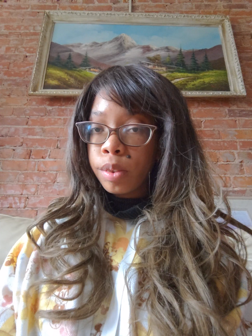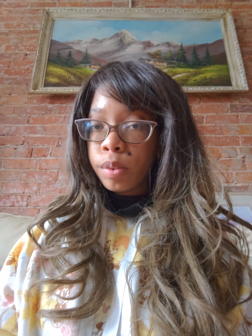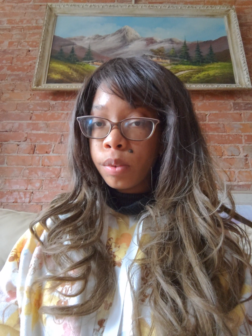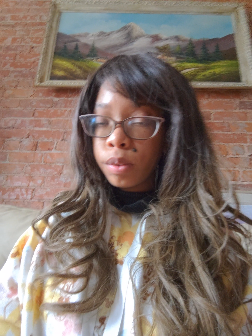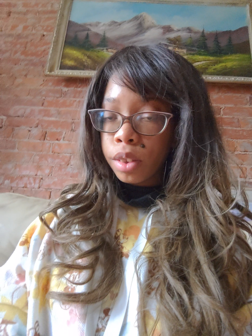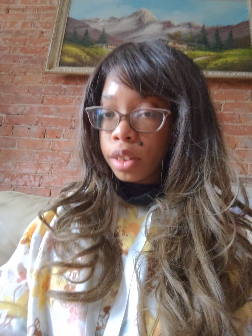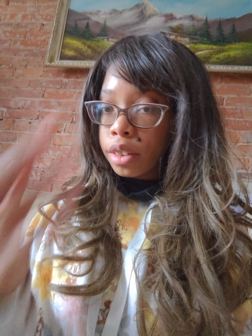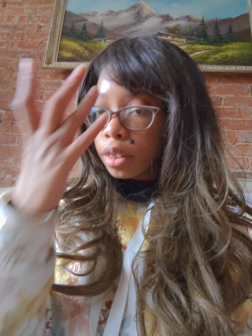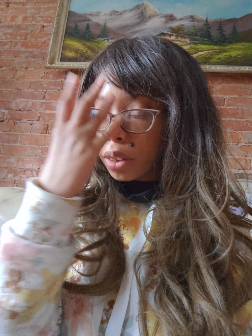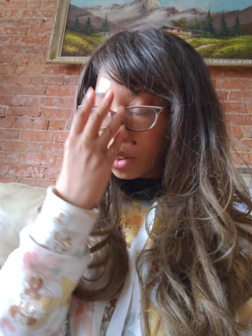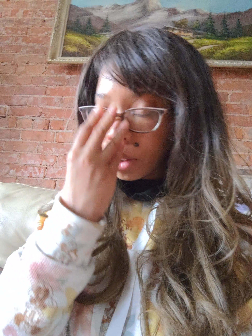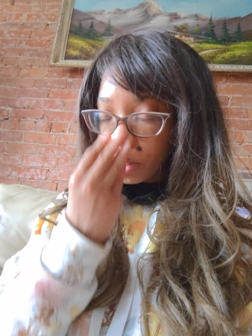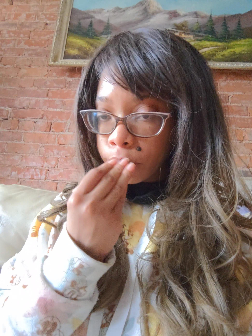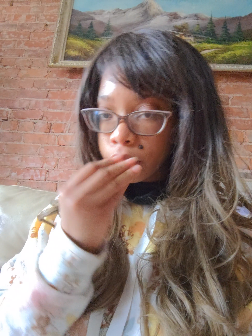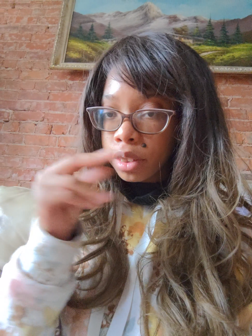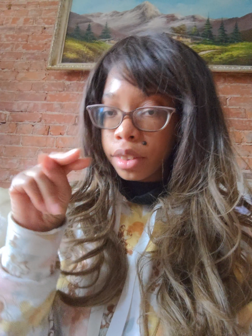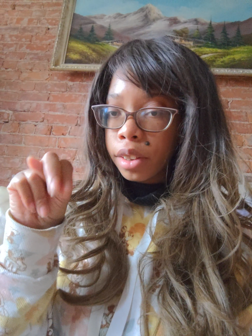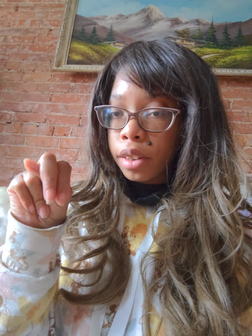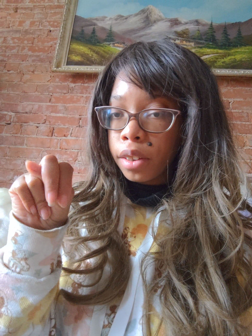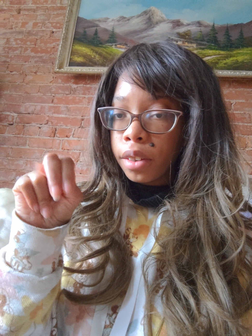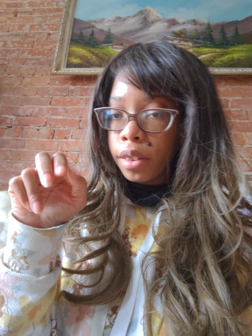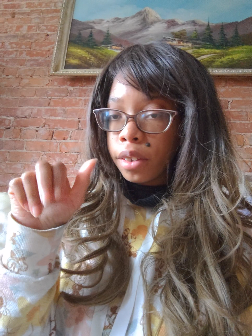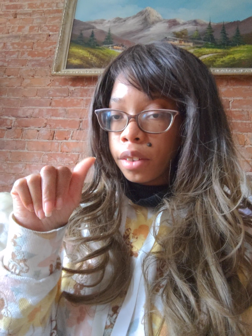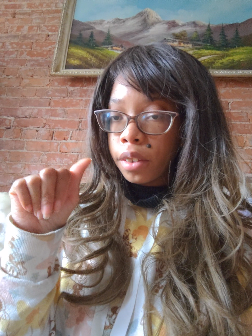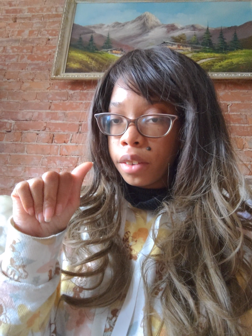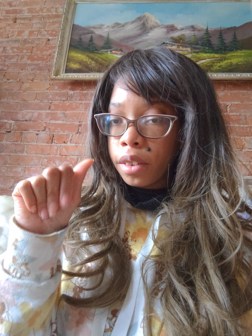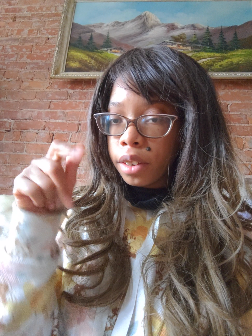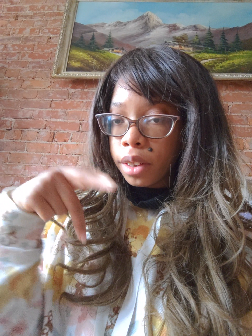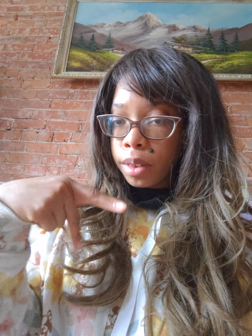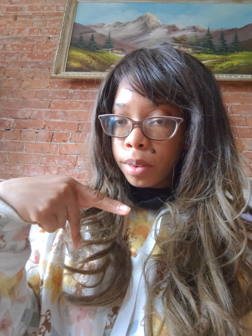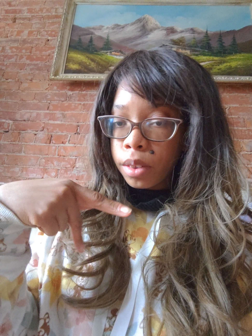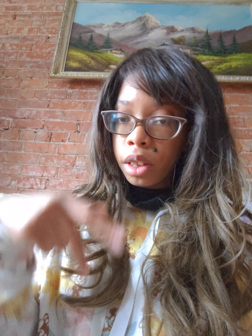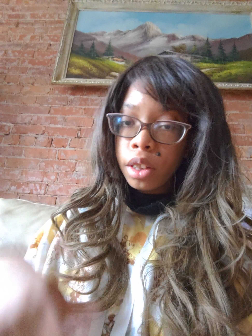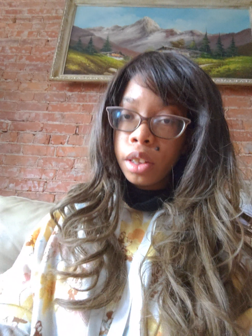nap